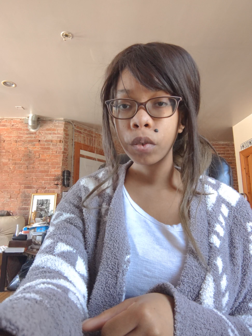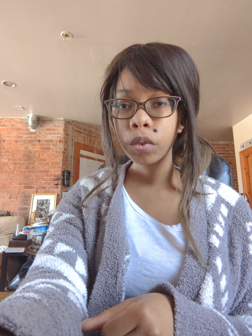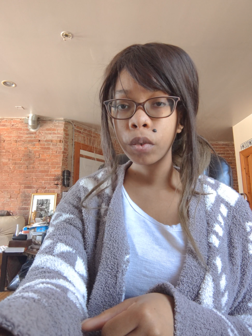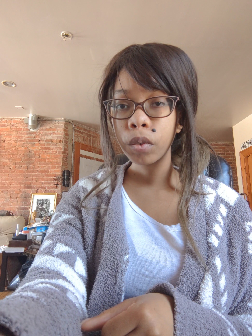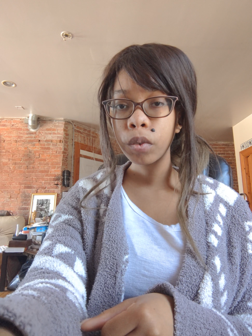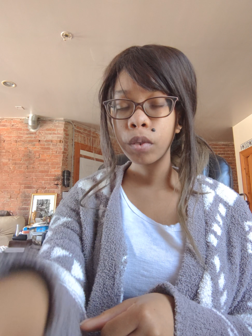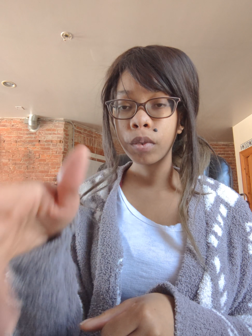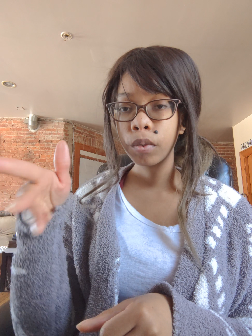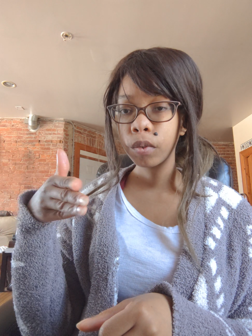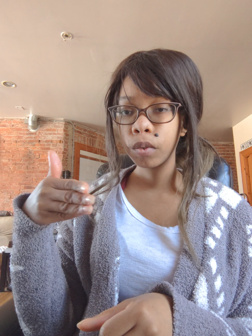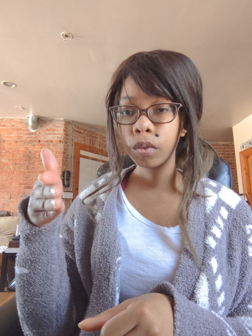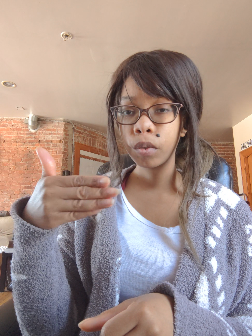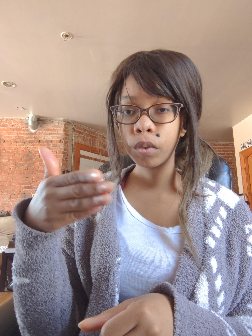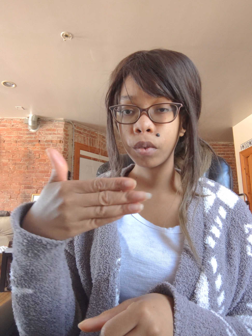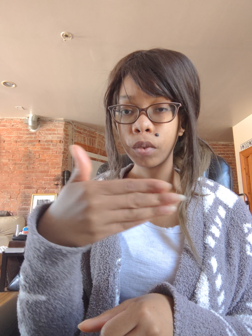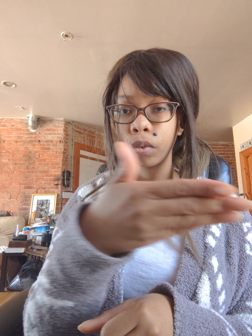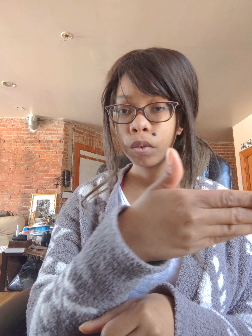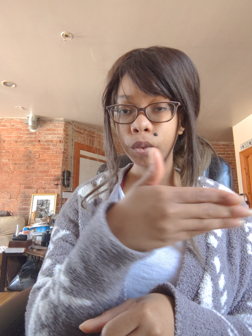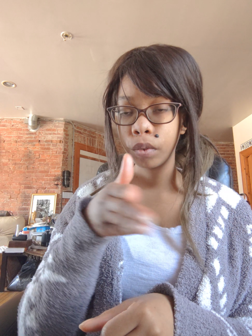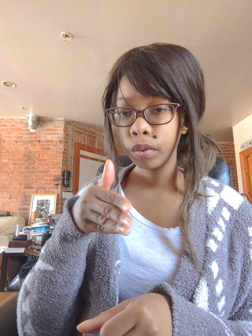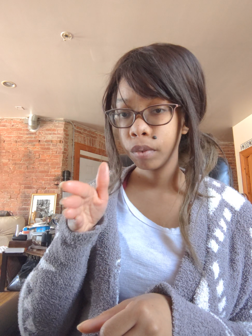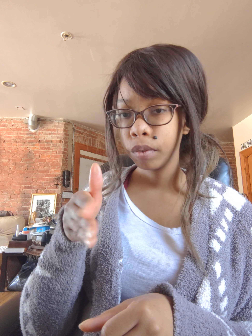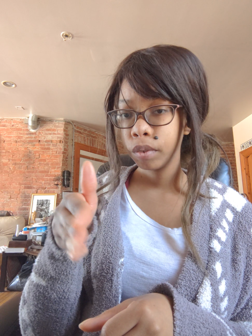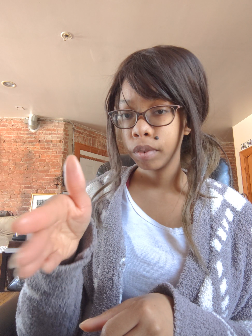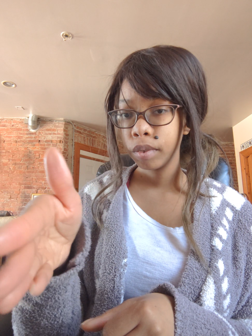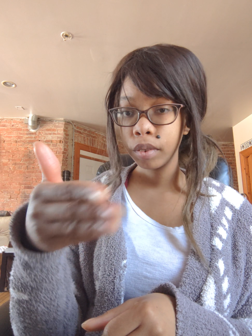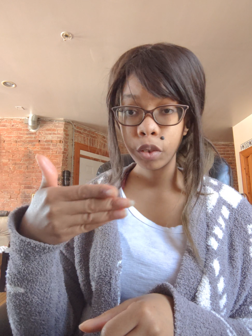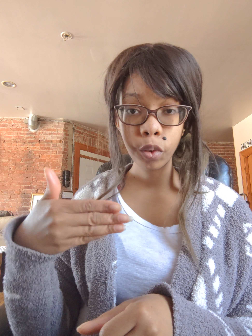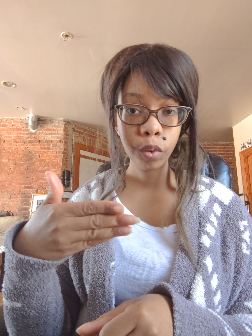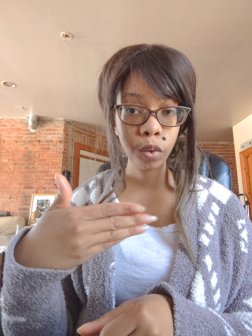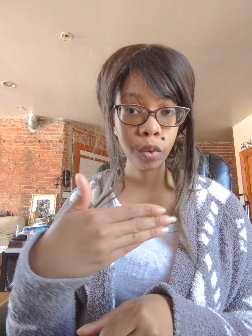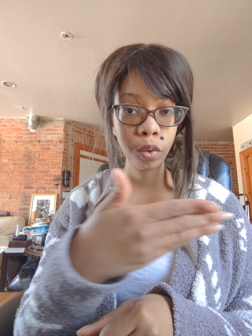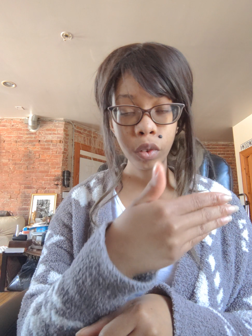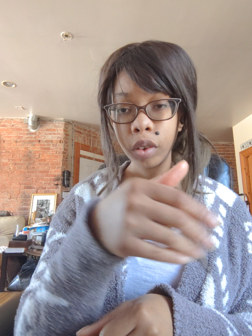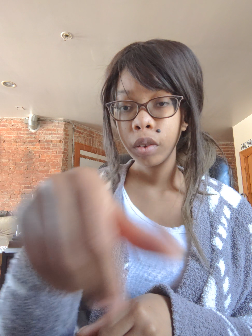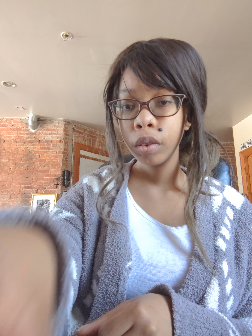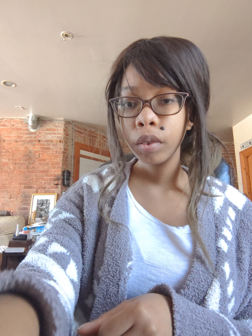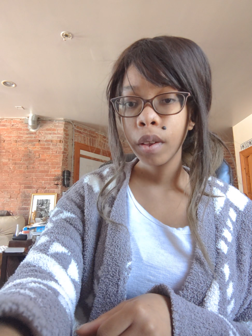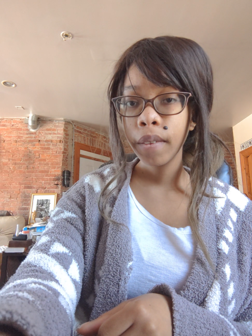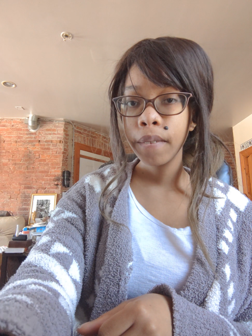fish